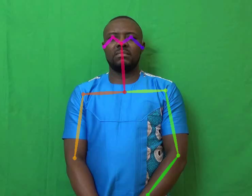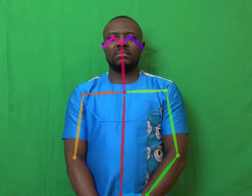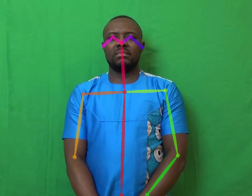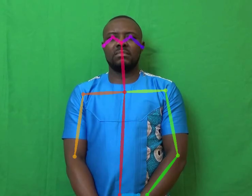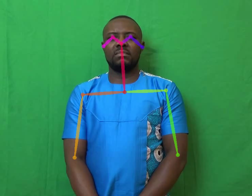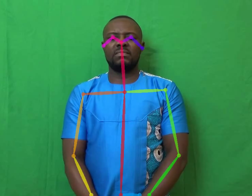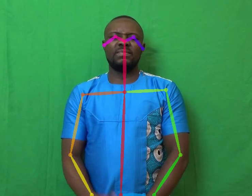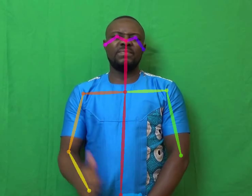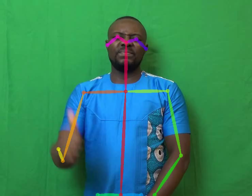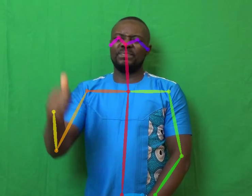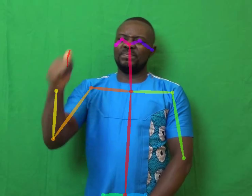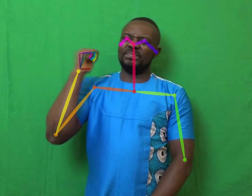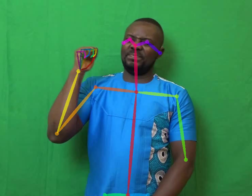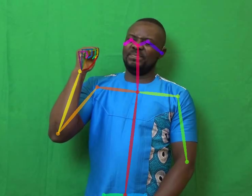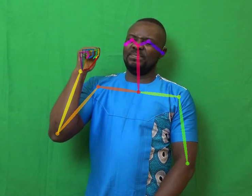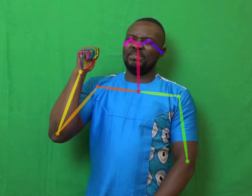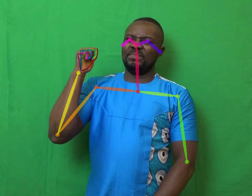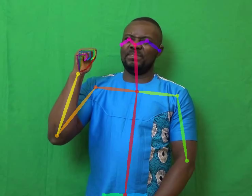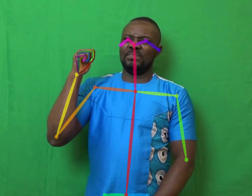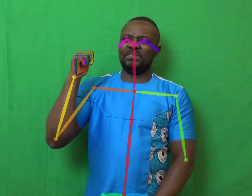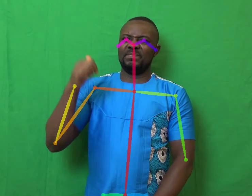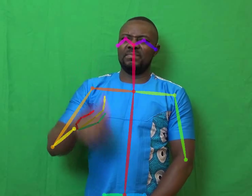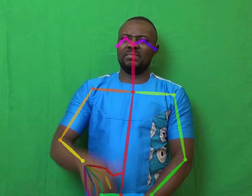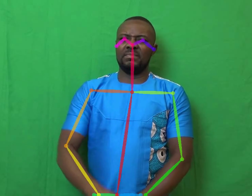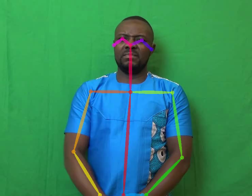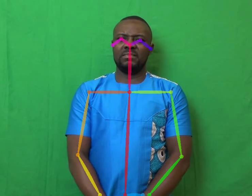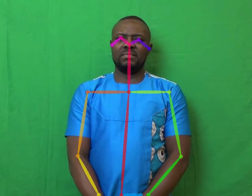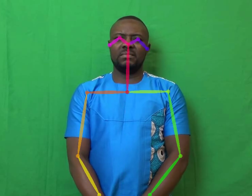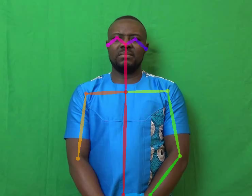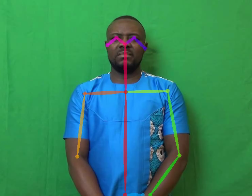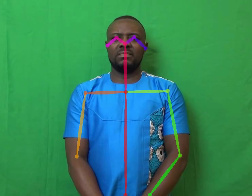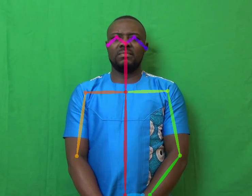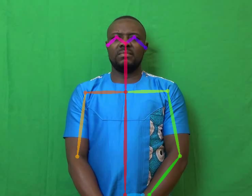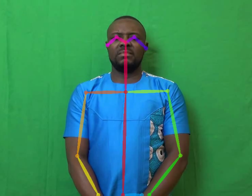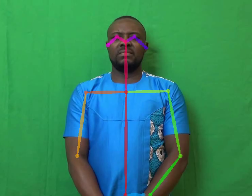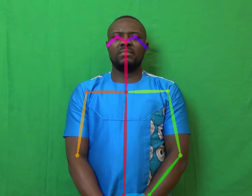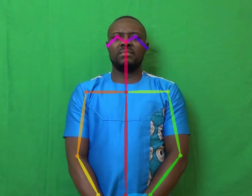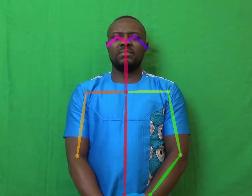refuse